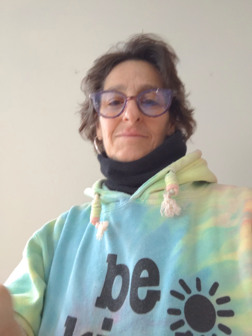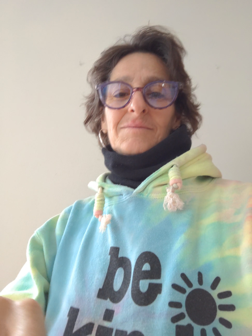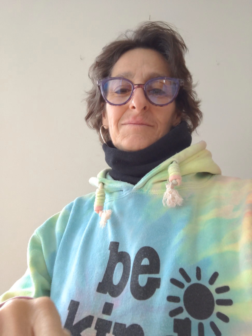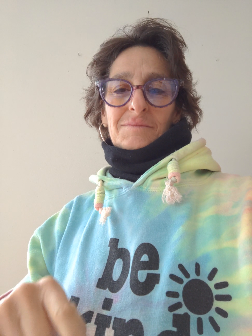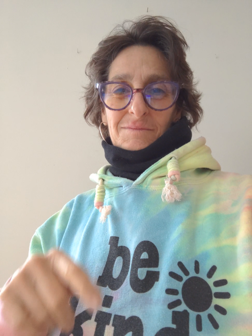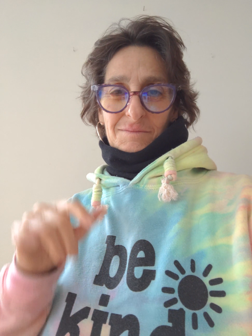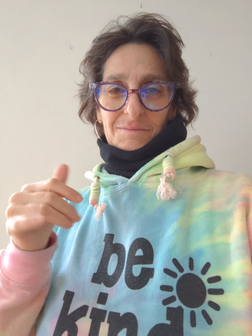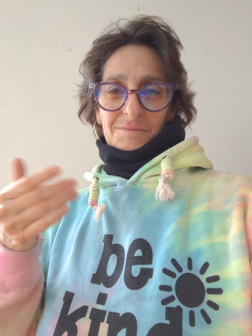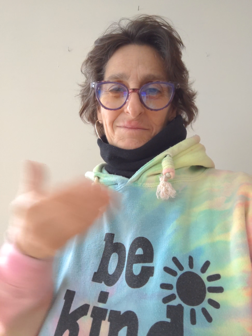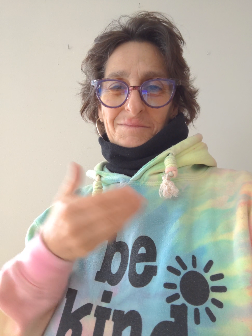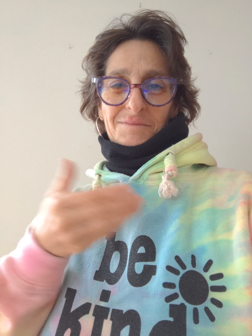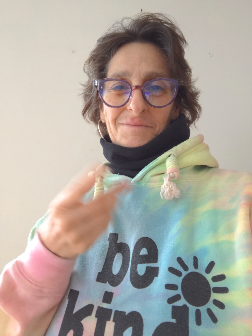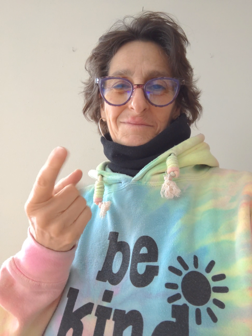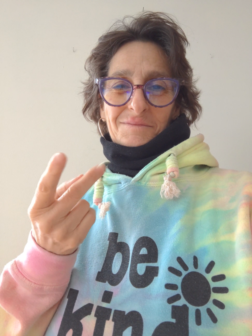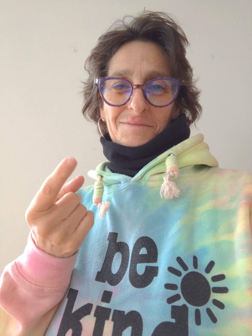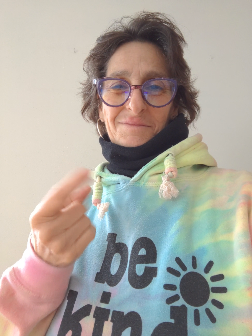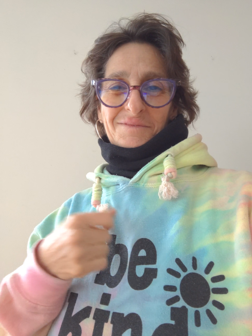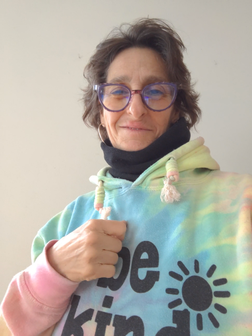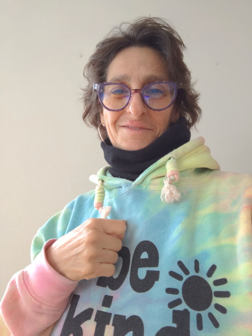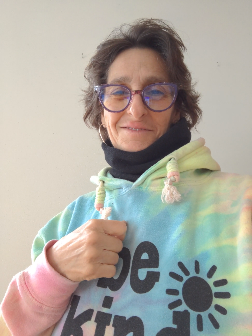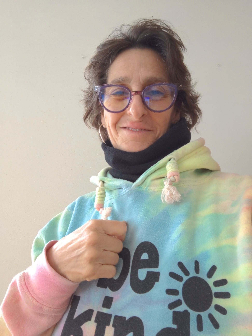puppy